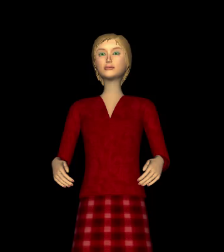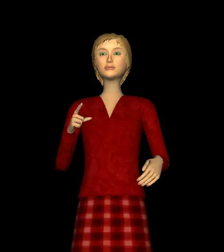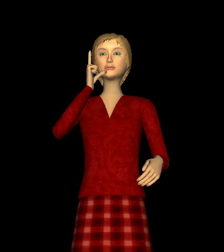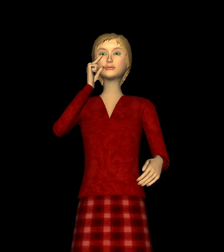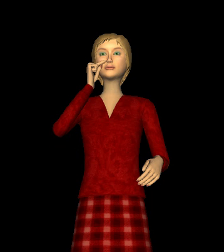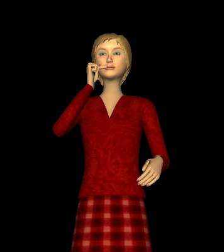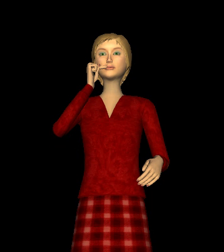أب